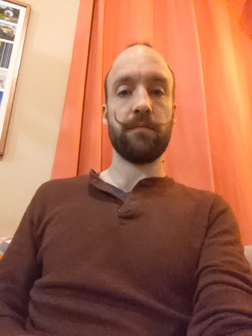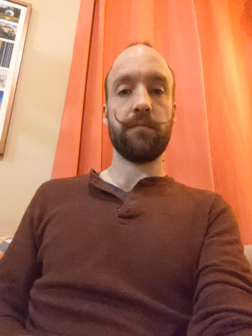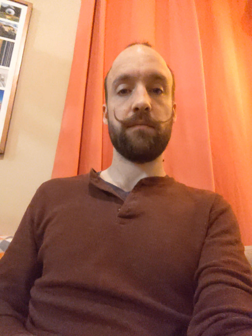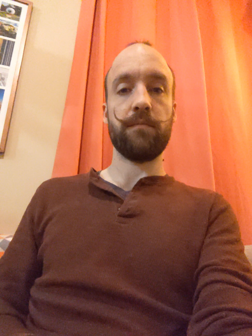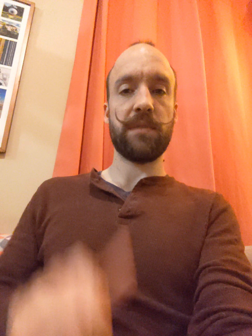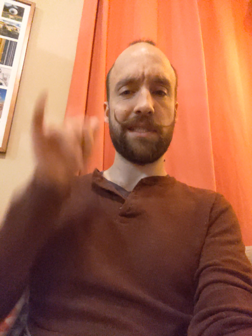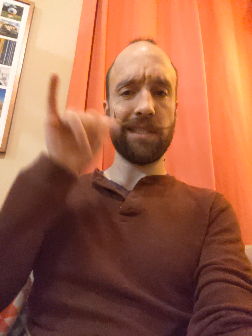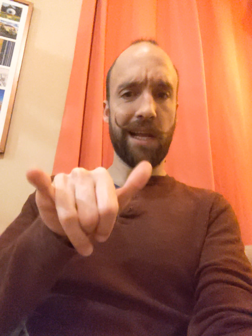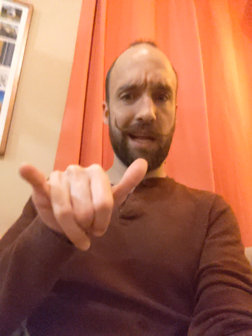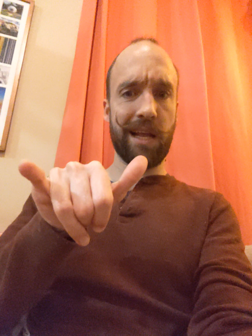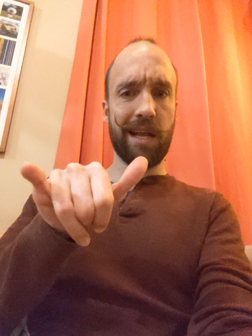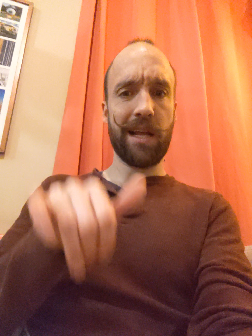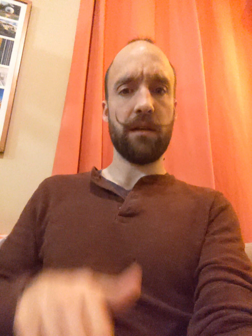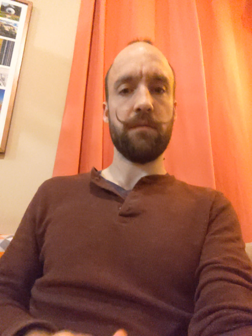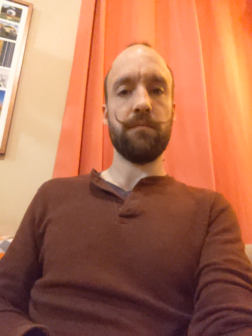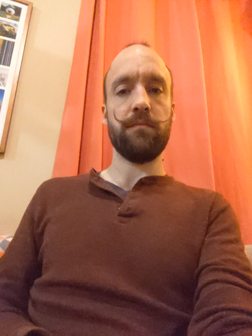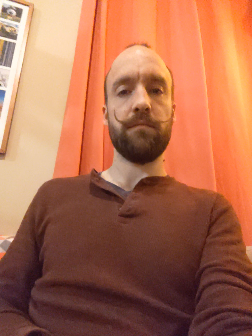stay